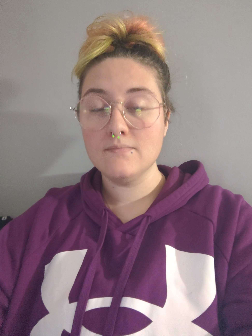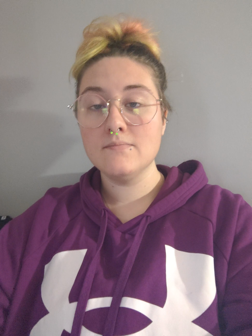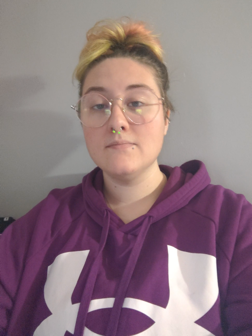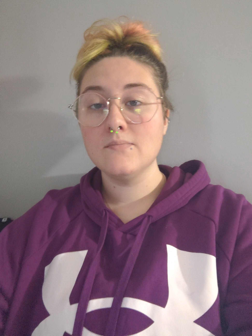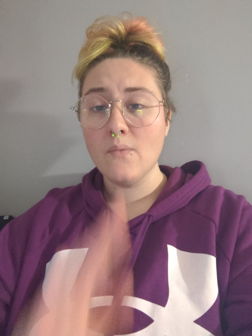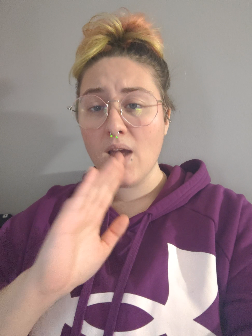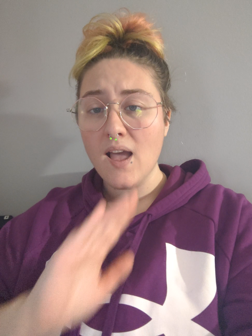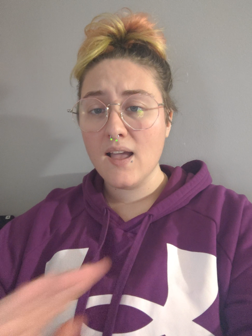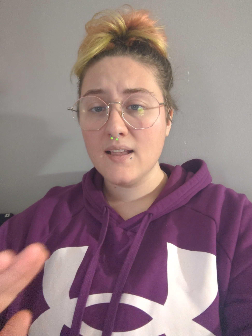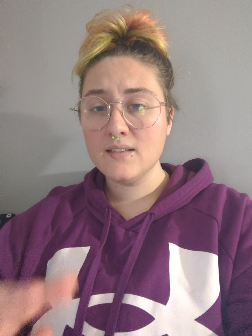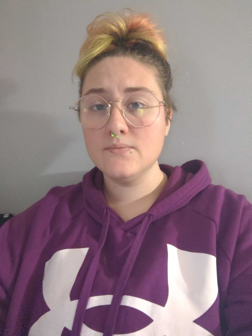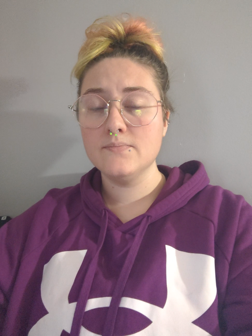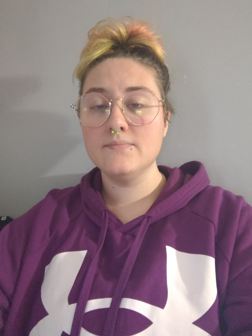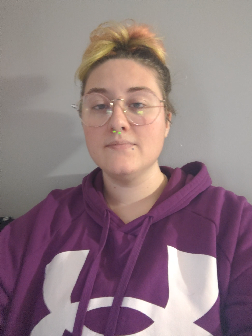quiet